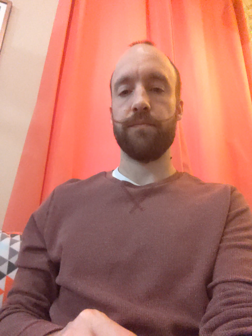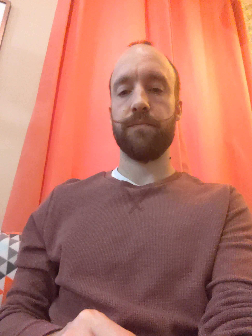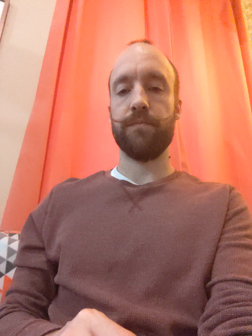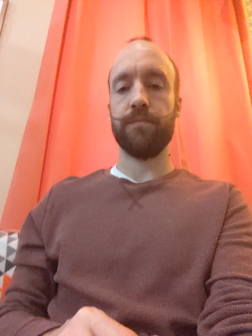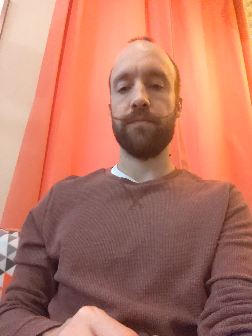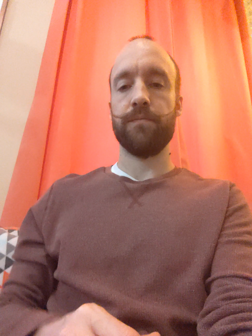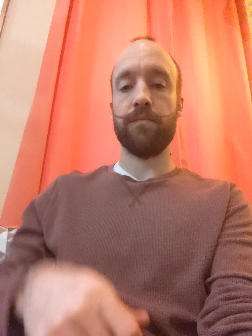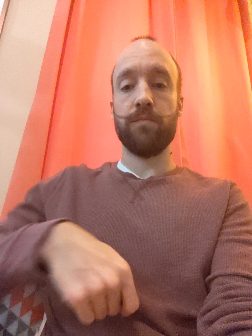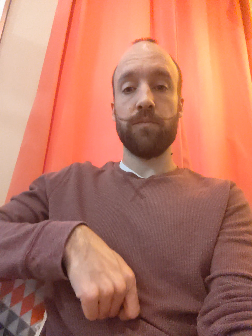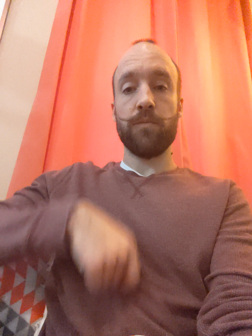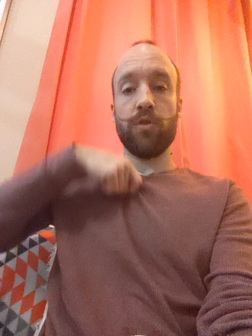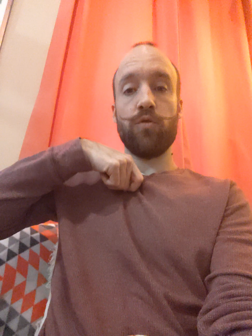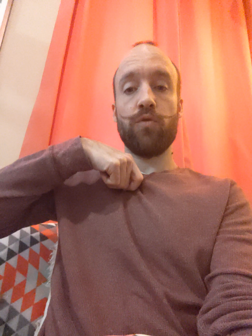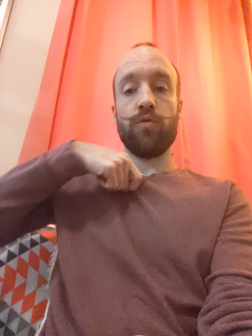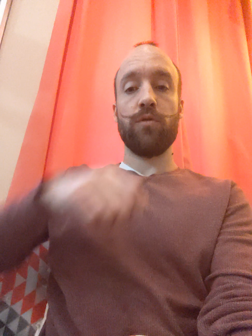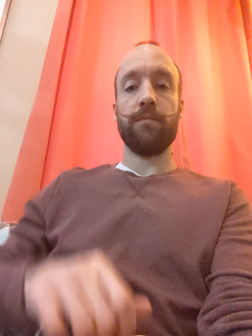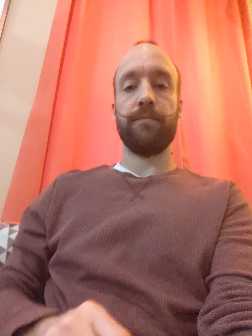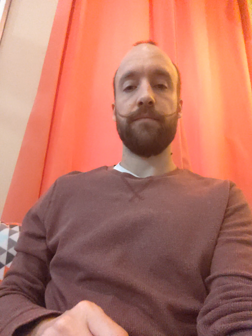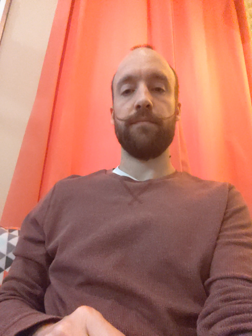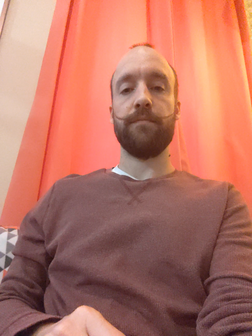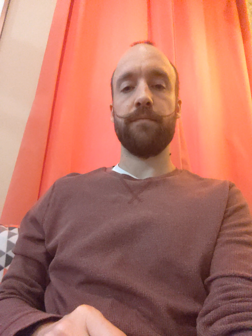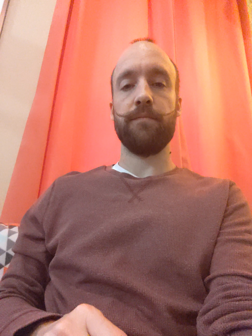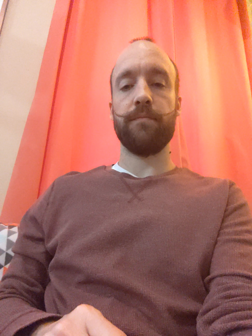zipper